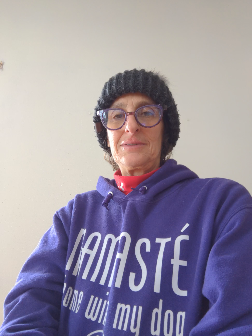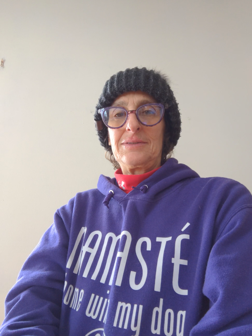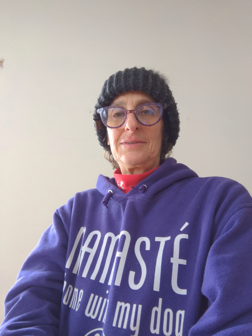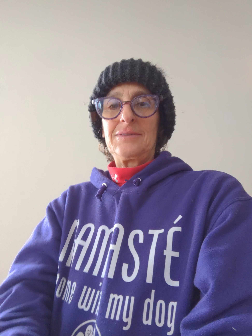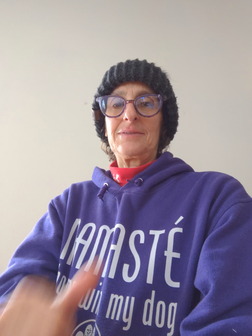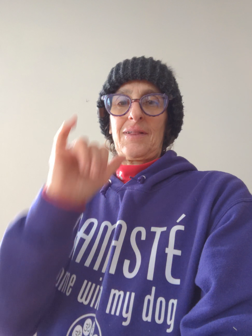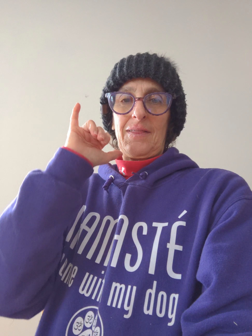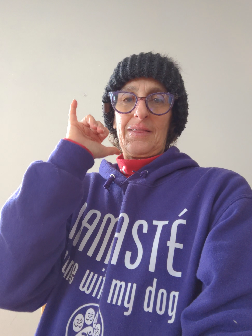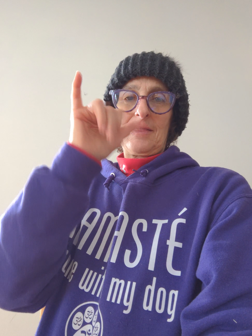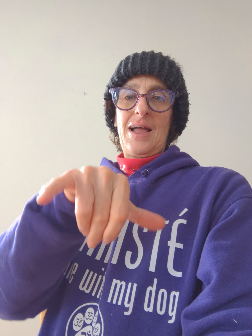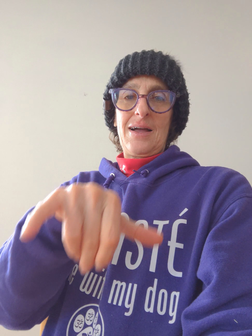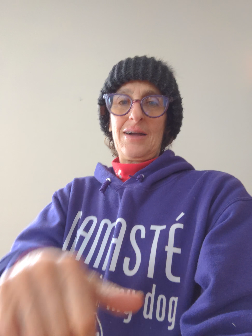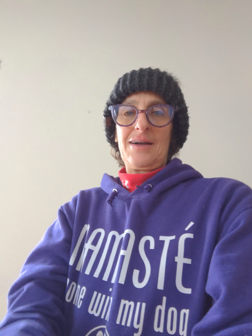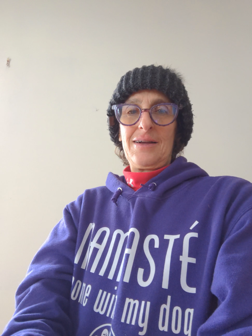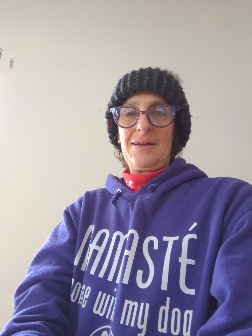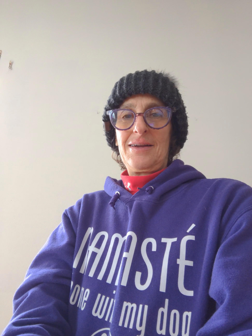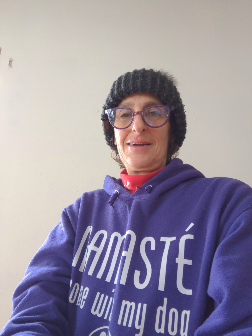that